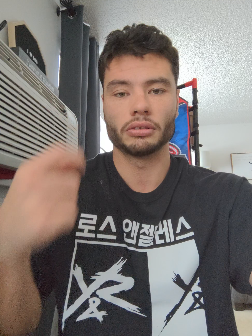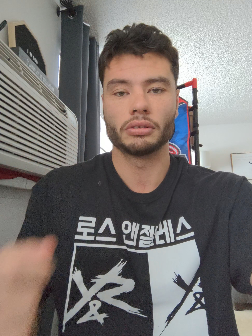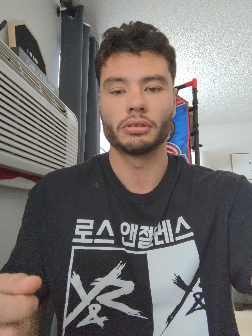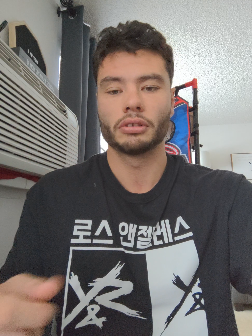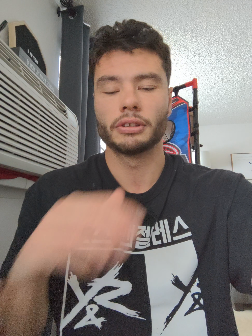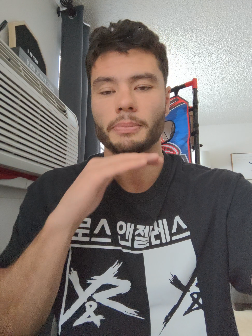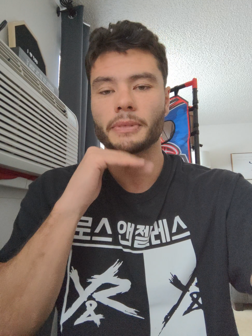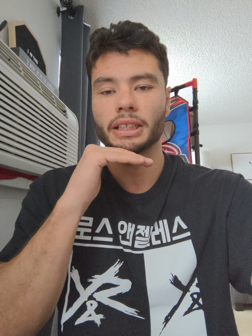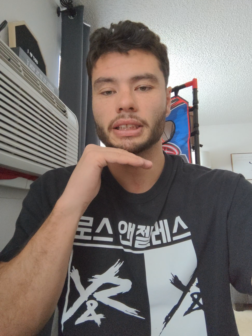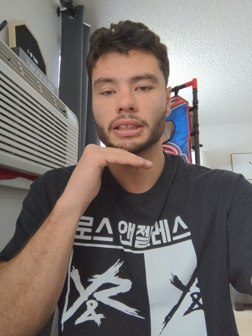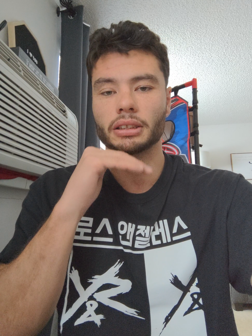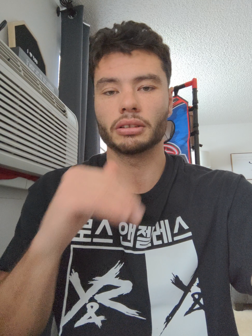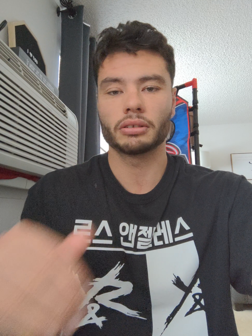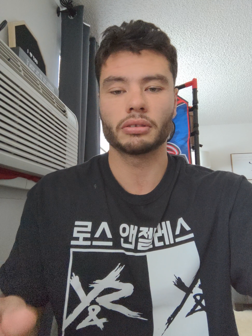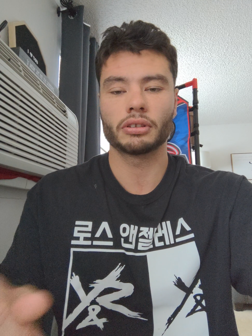pig